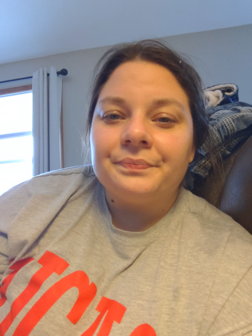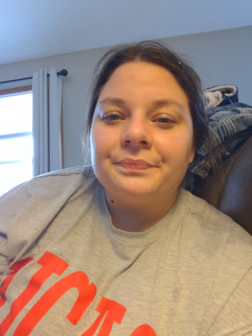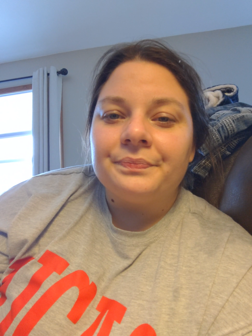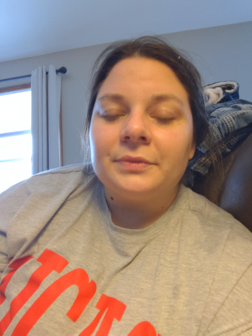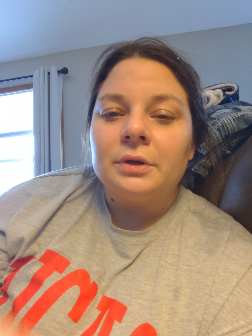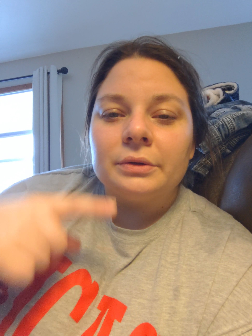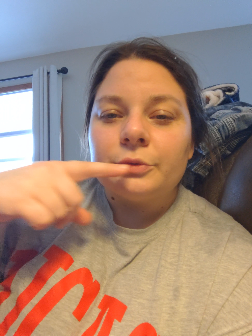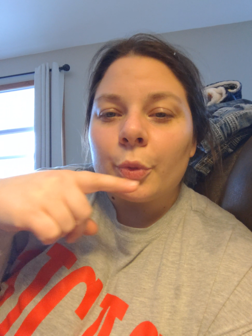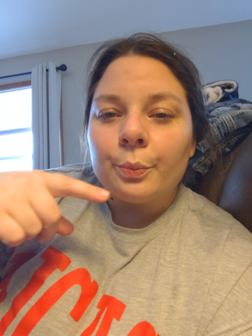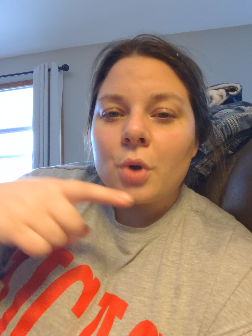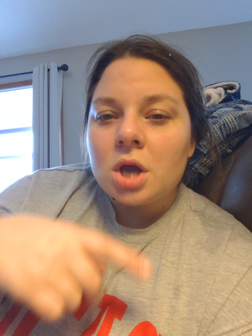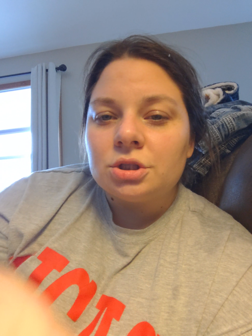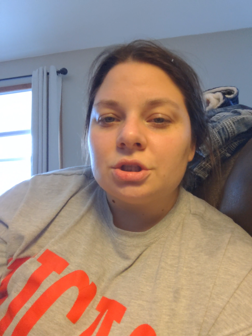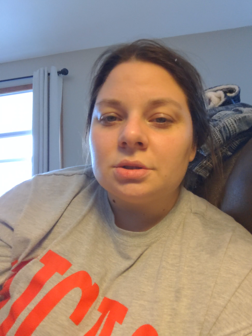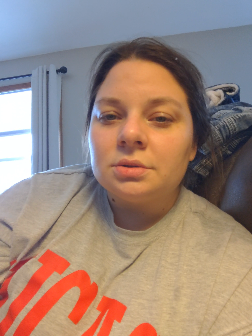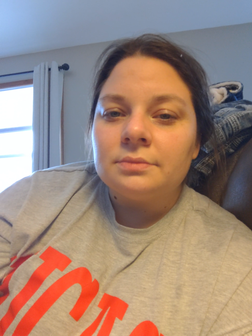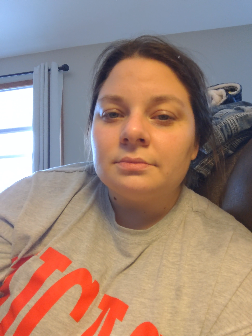toothbrush